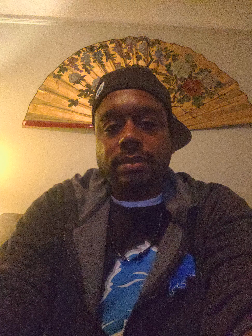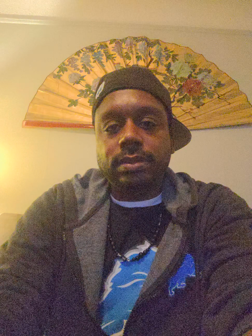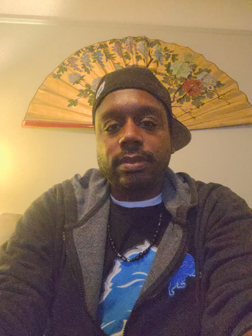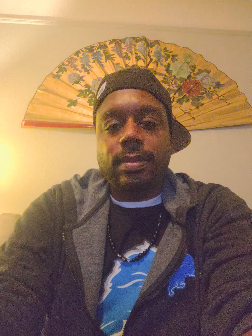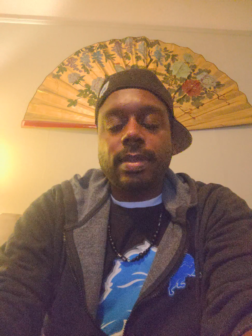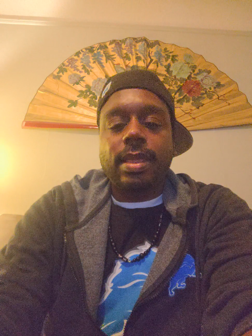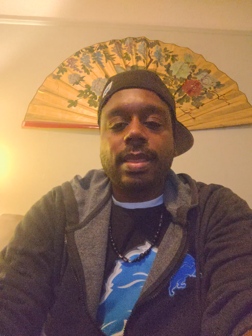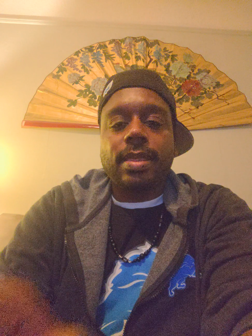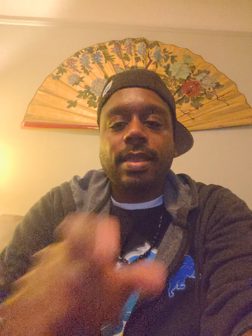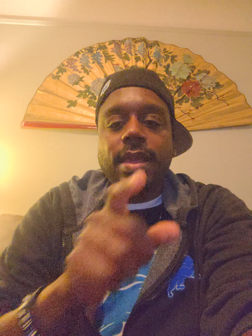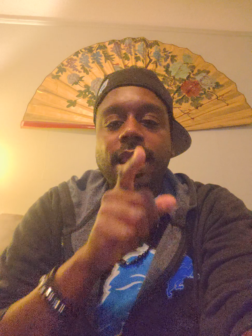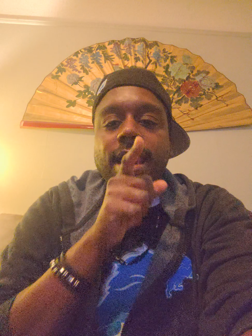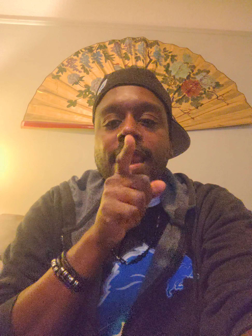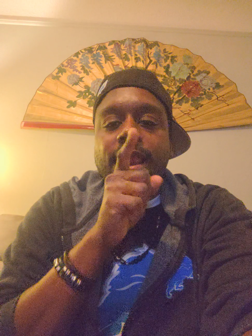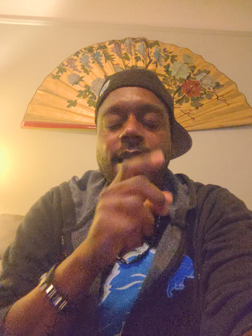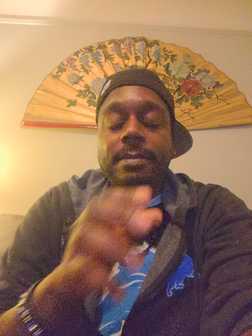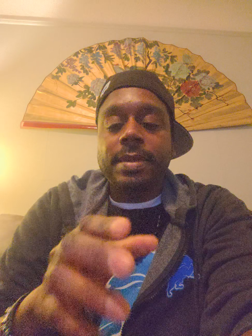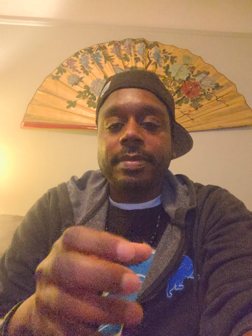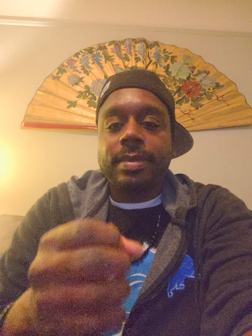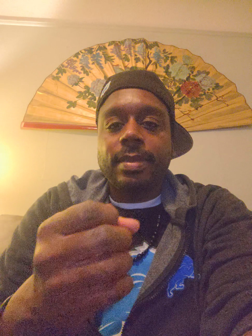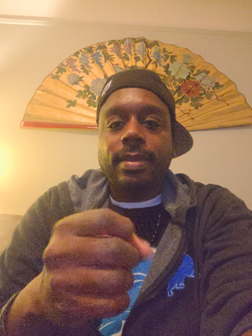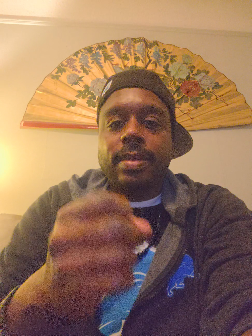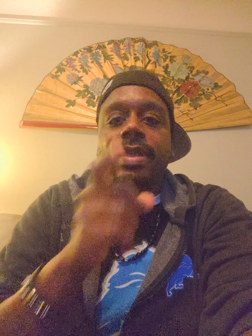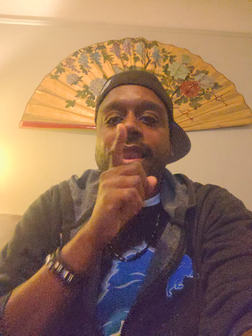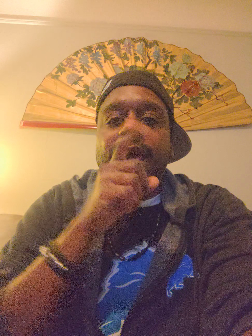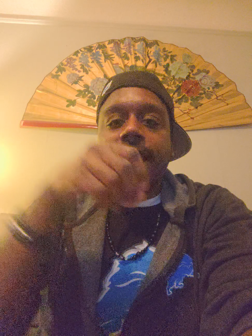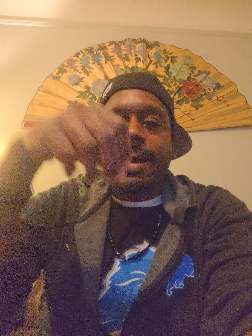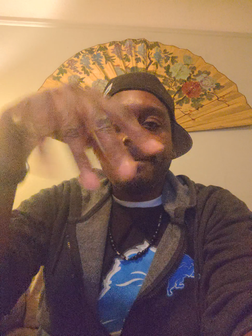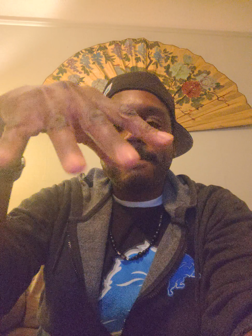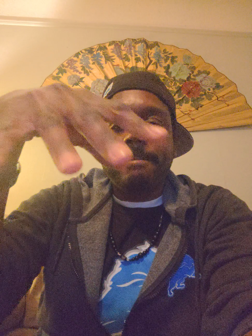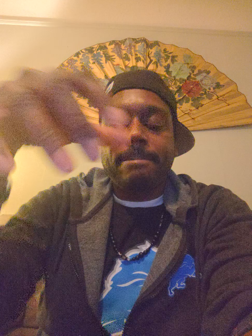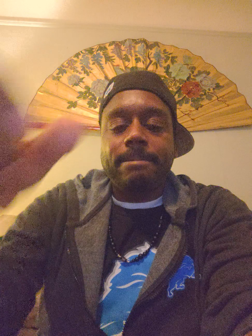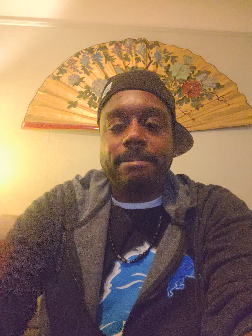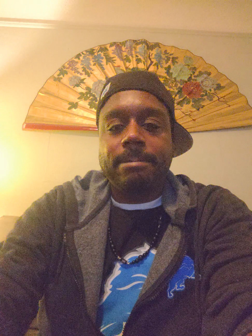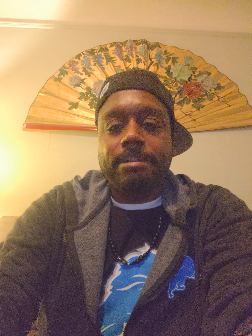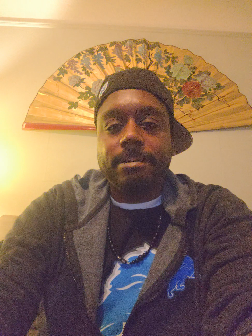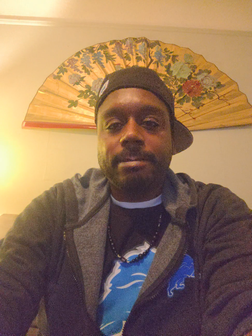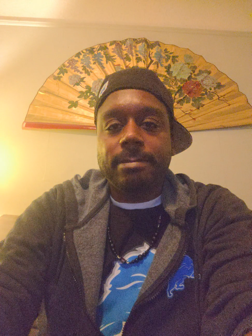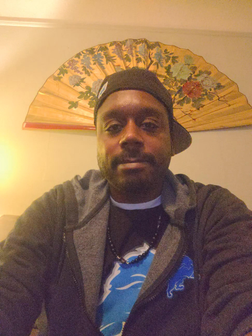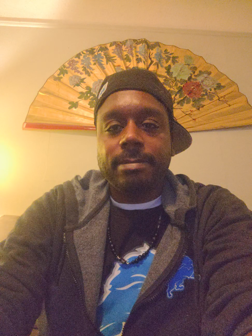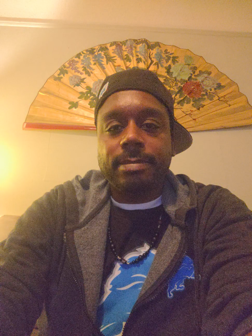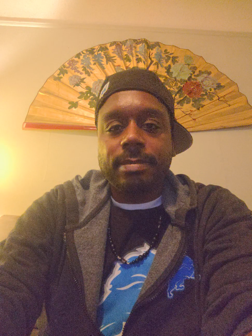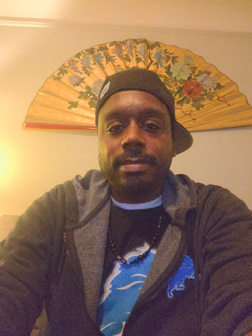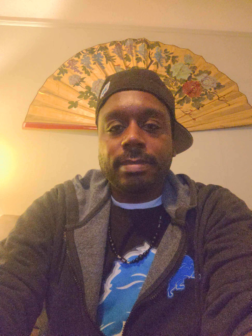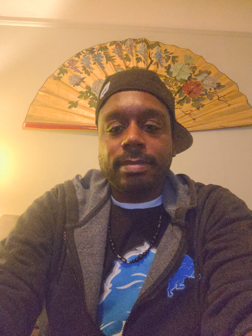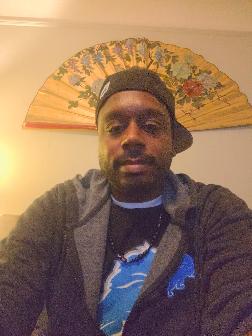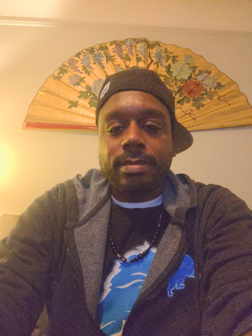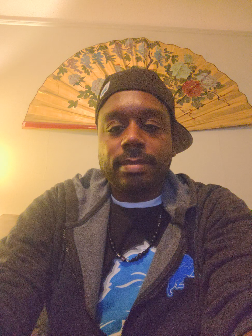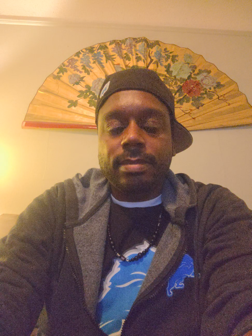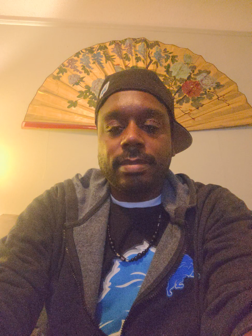lamp